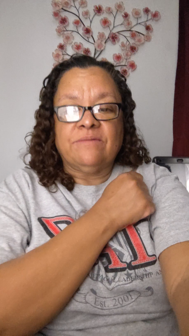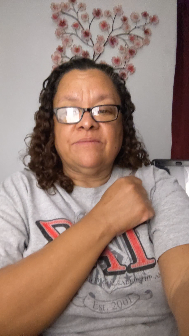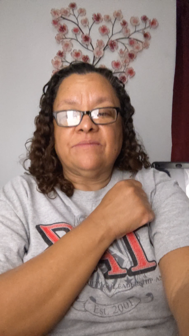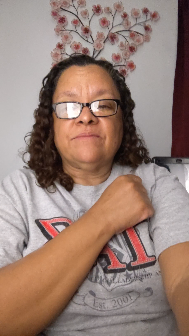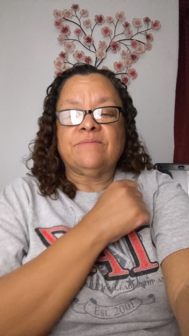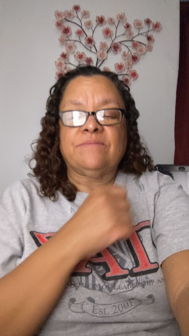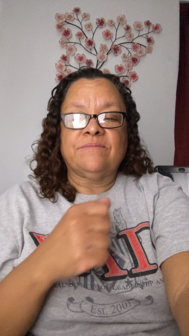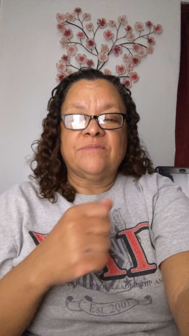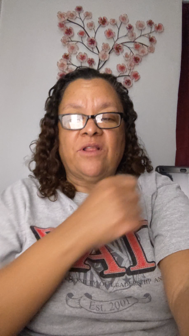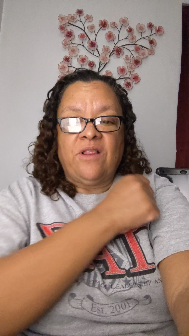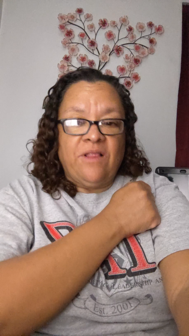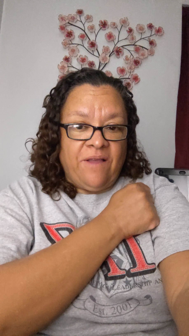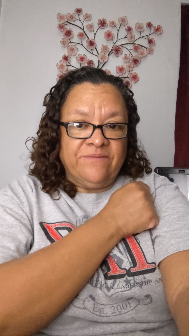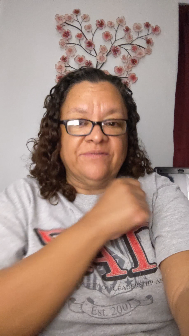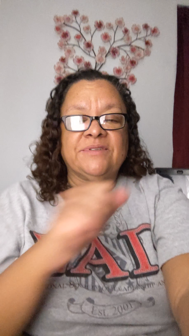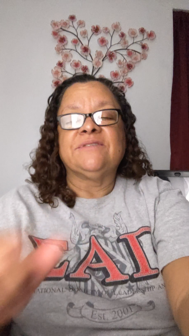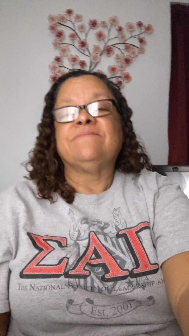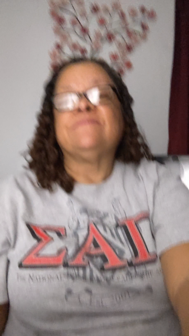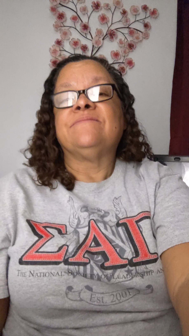love